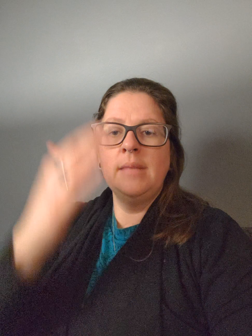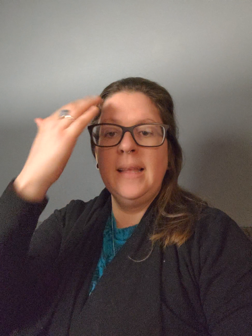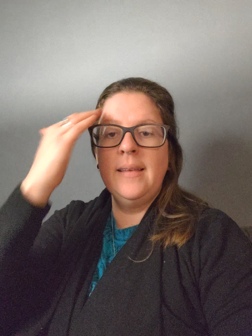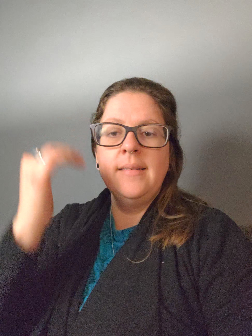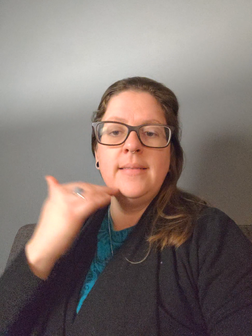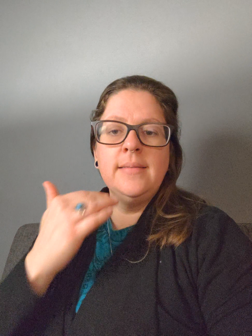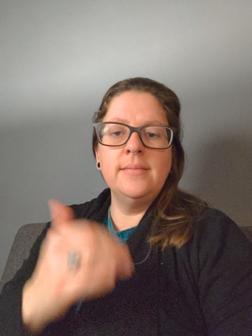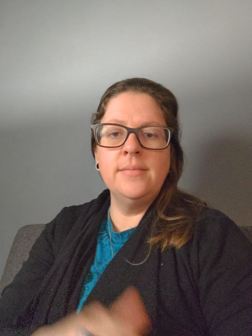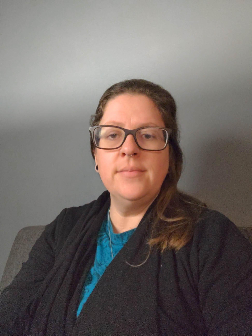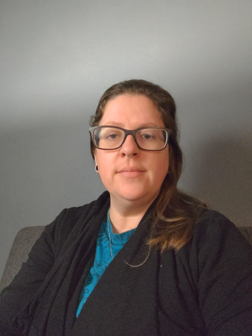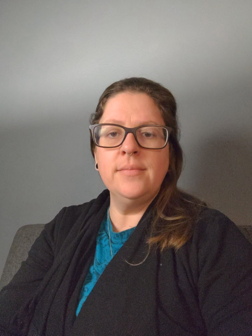head